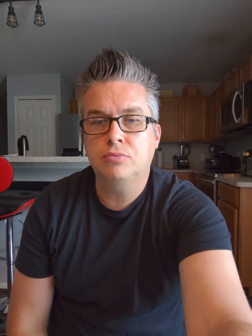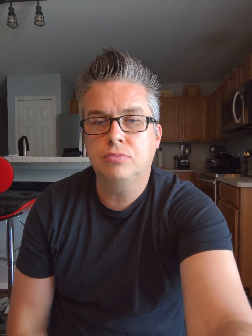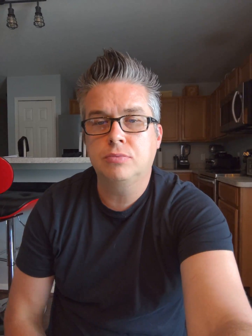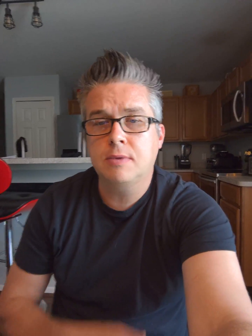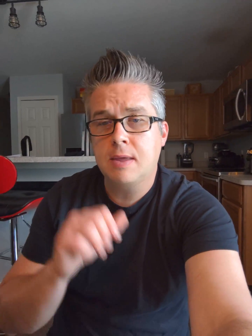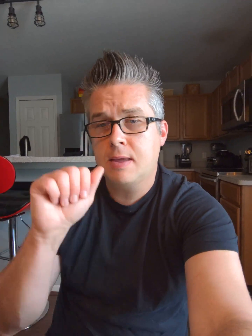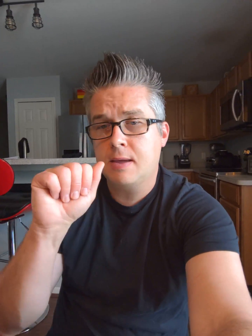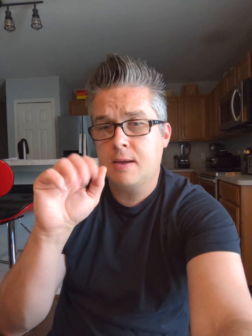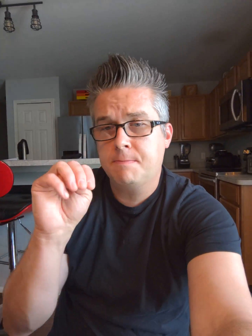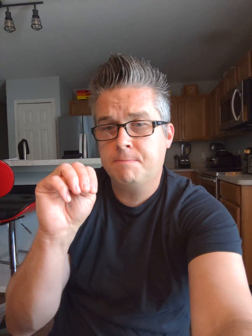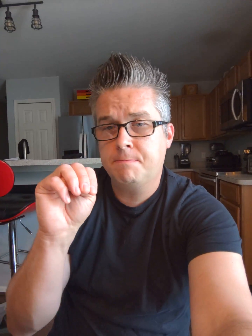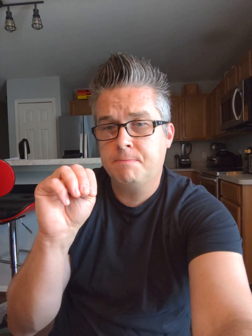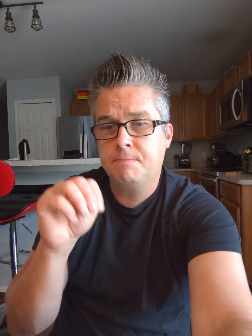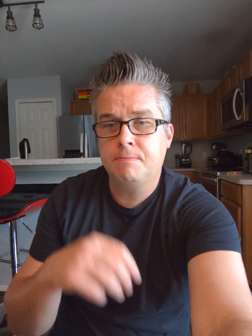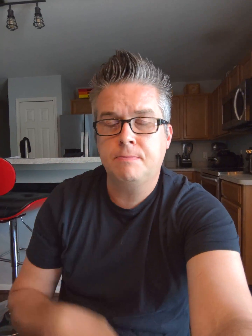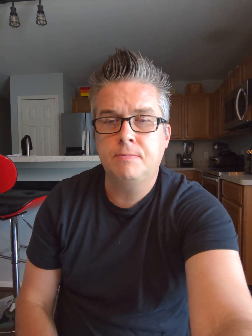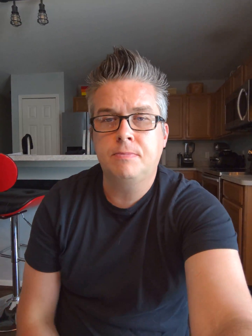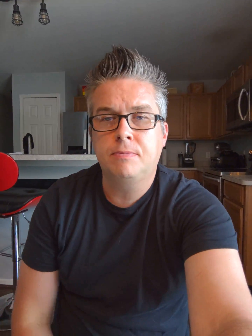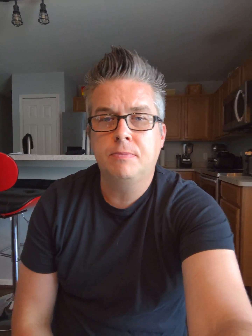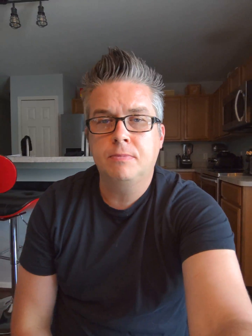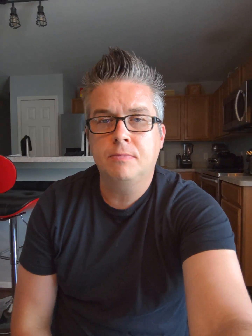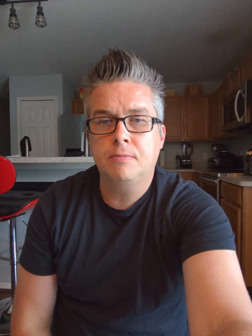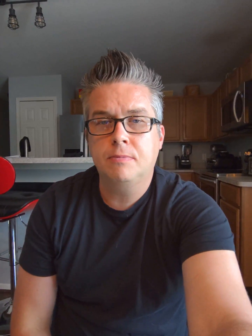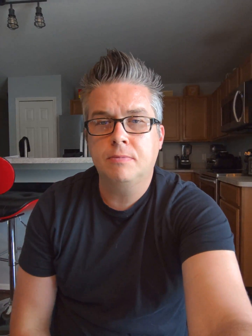am